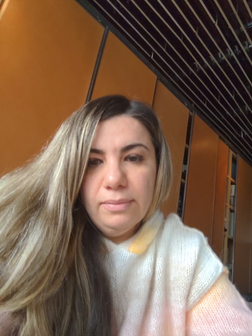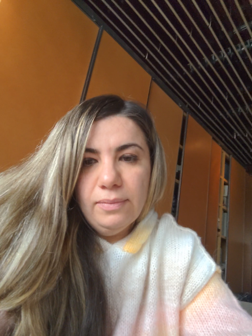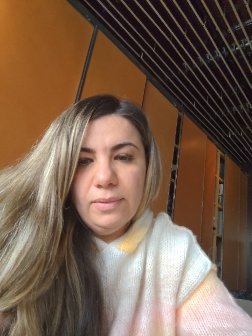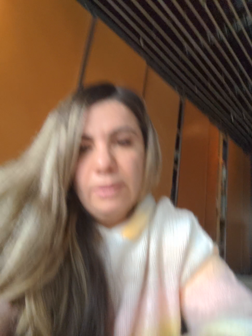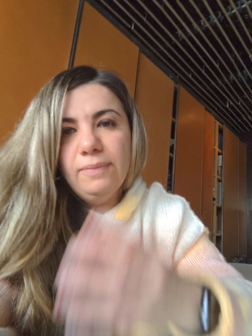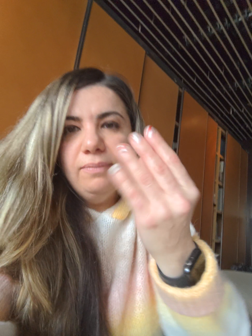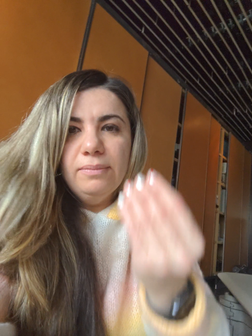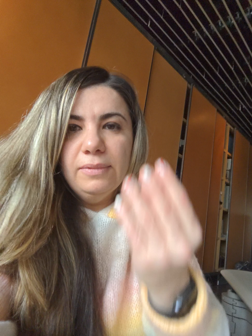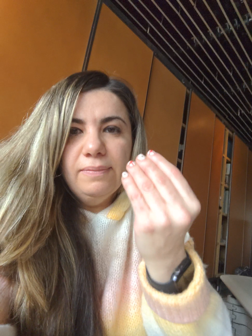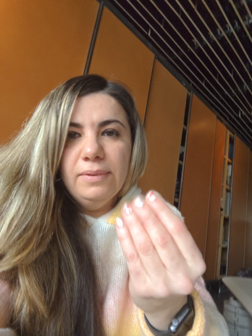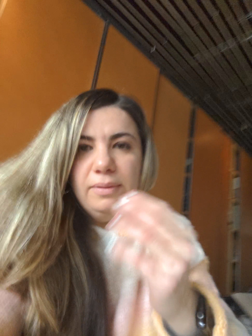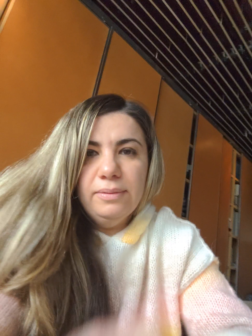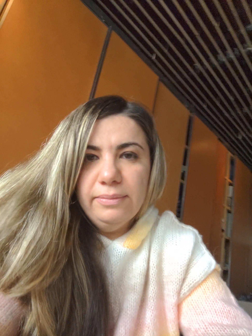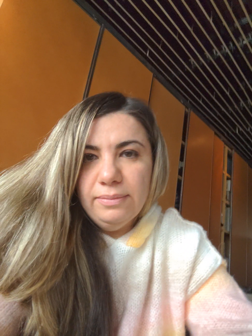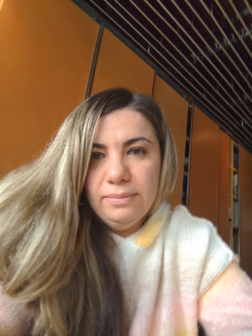wet